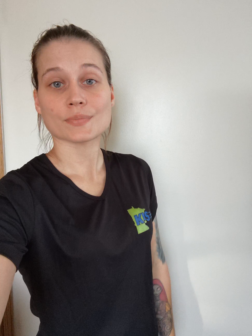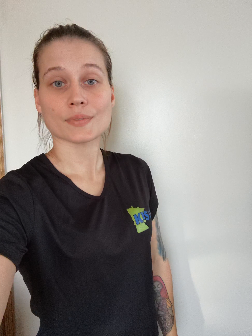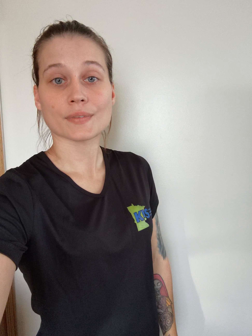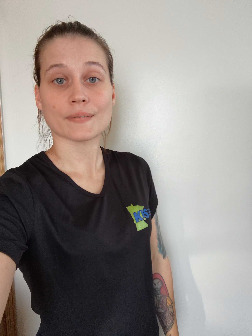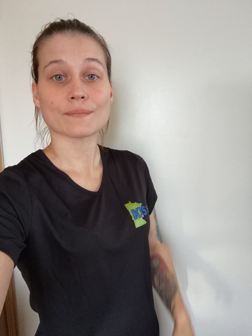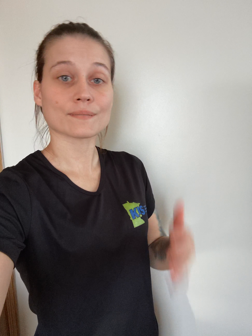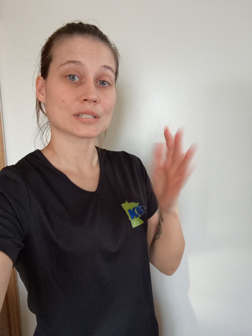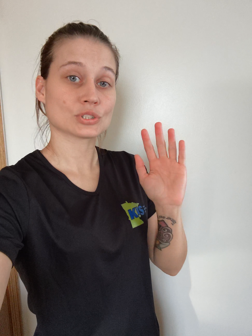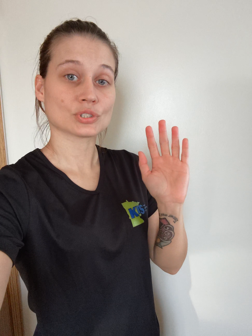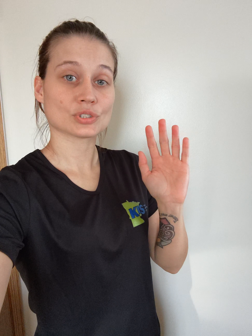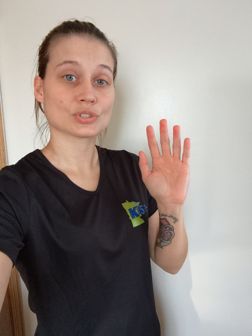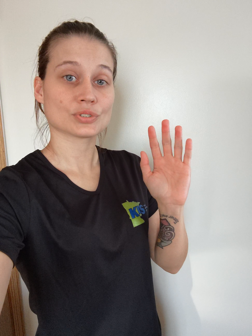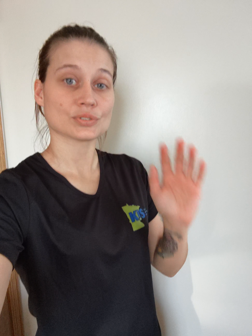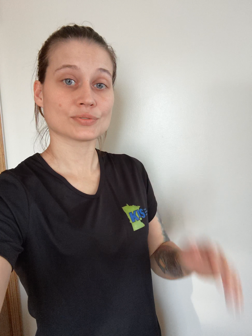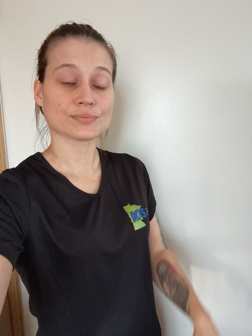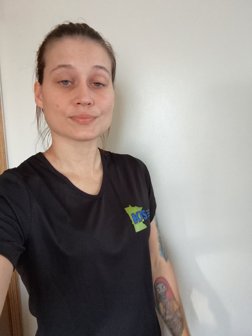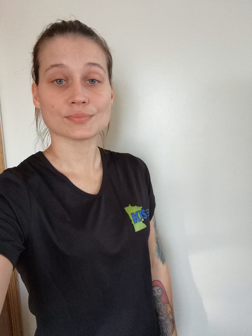finish